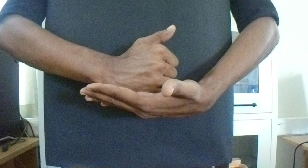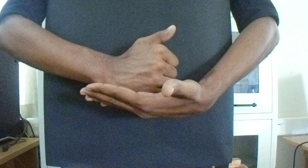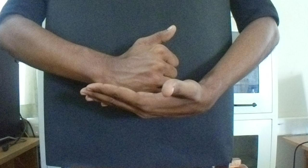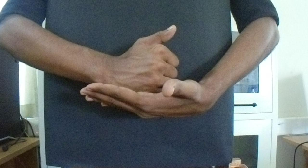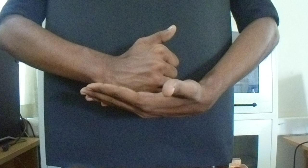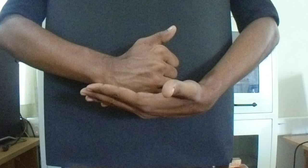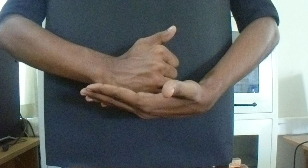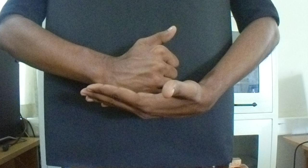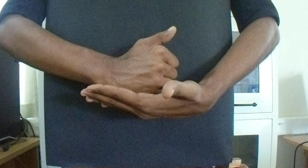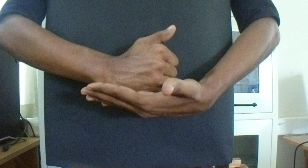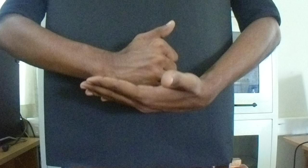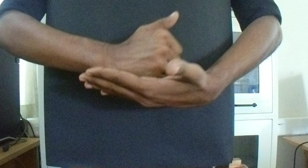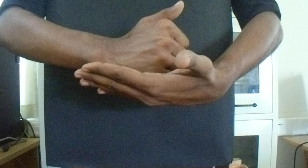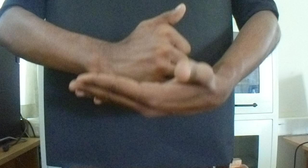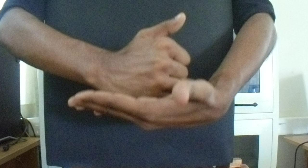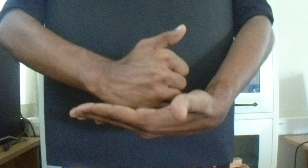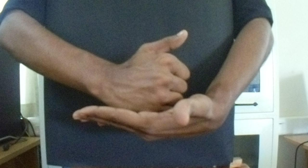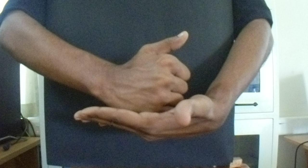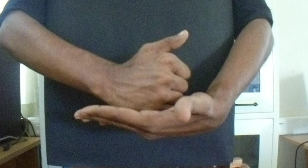help